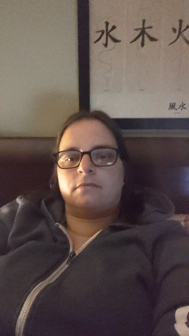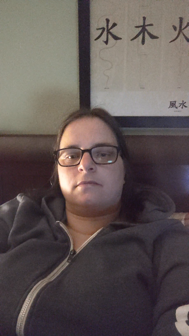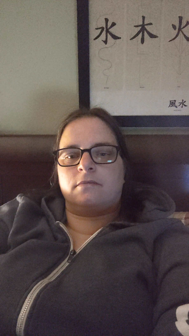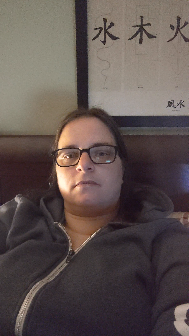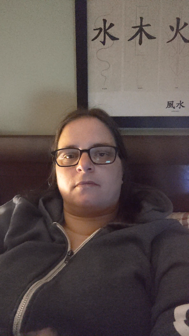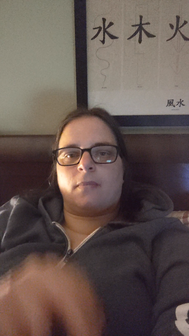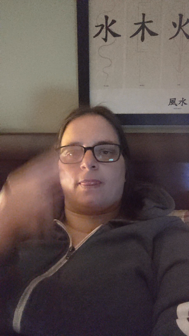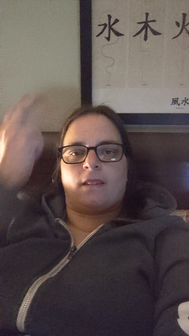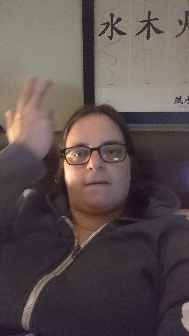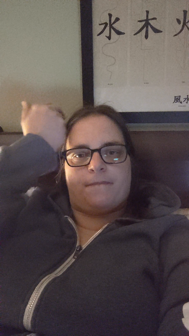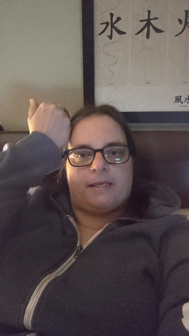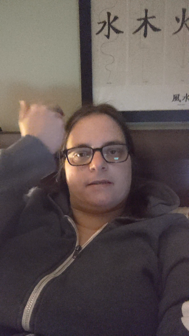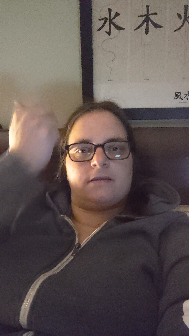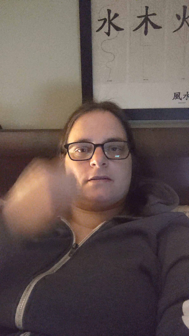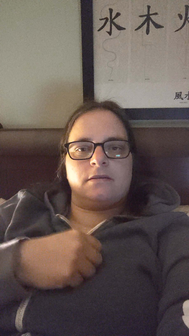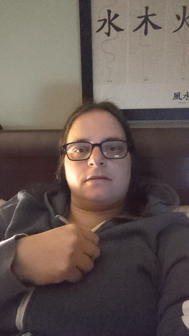bunny